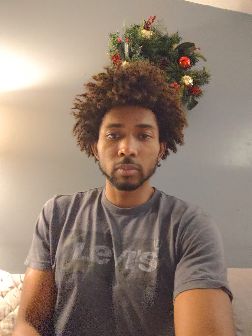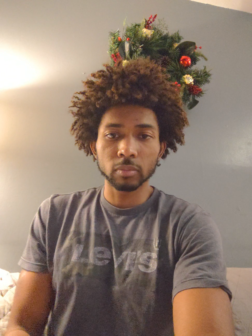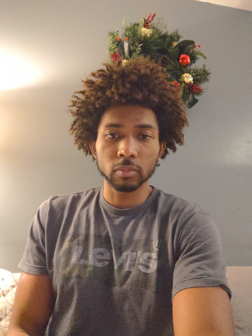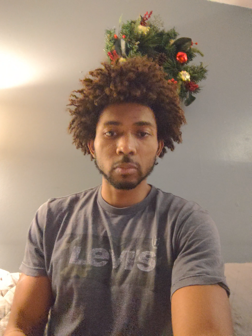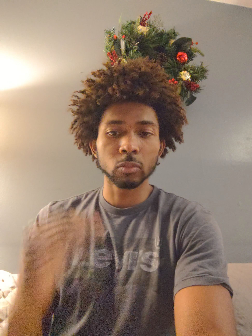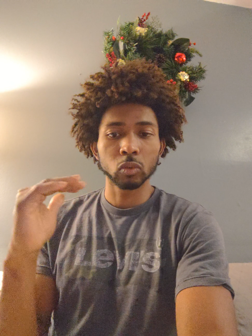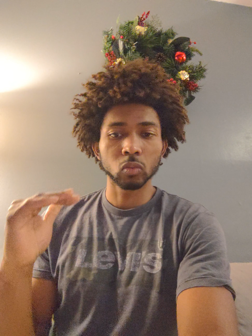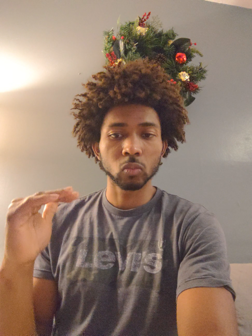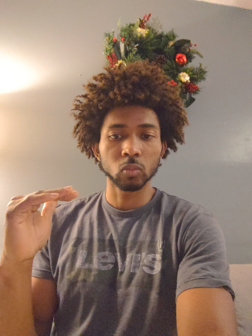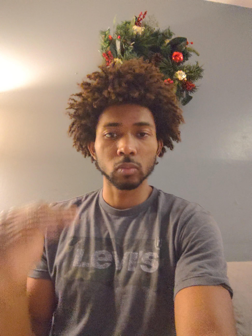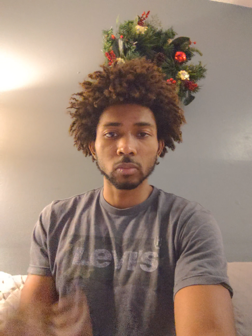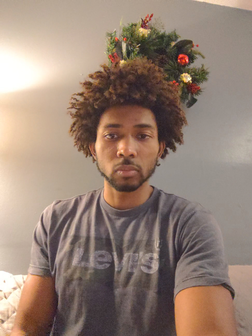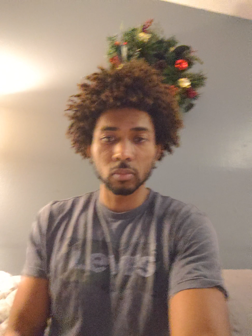child